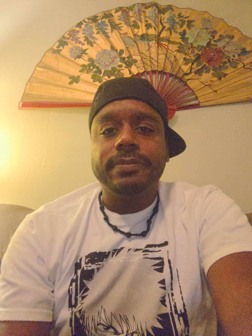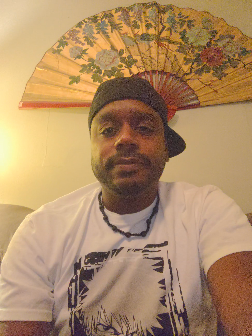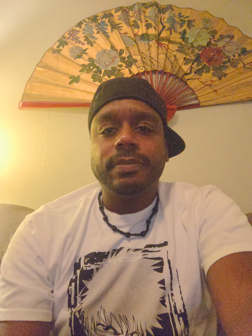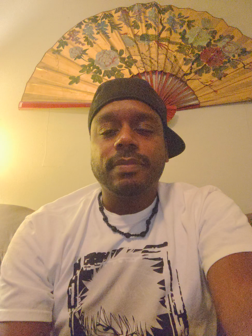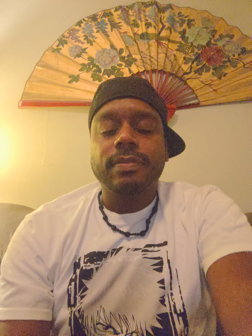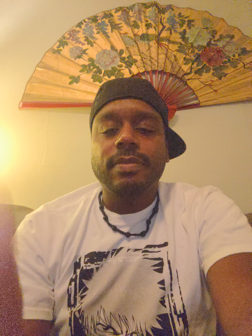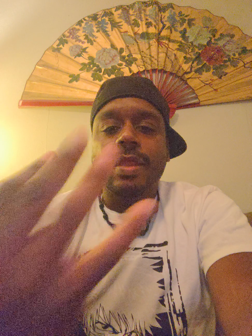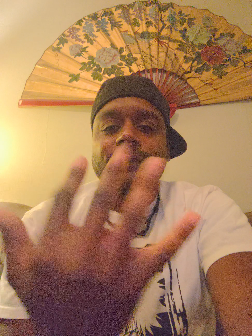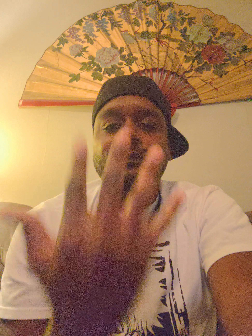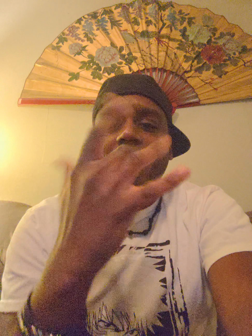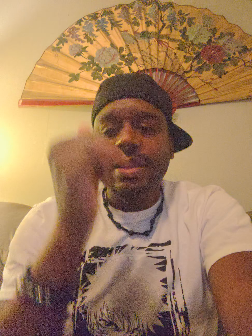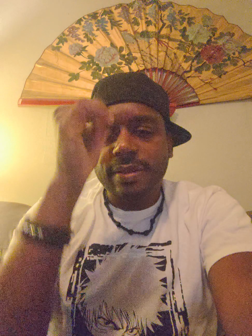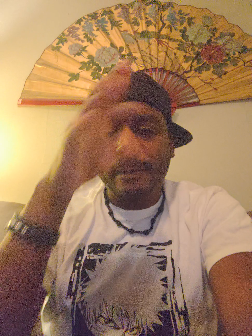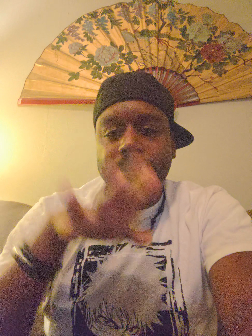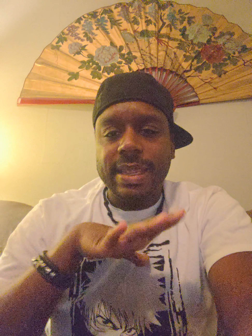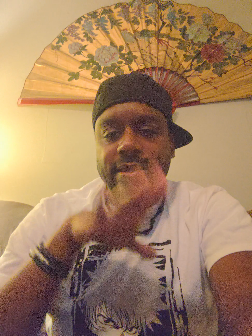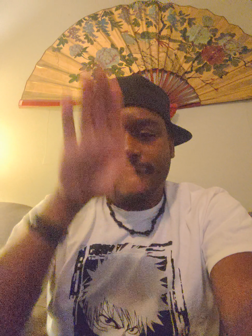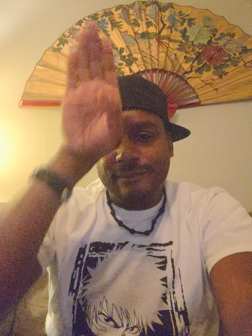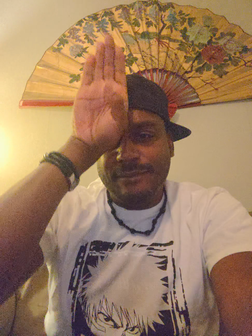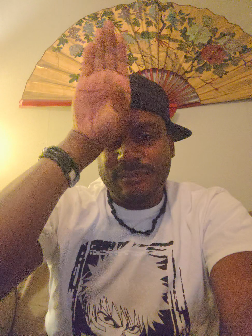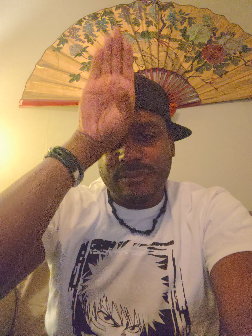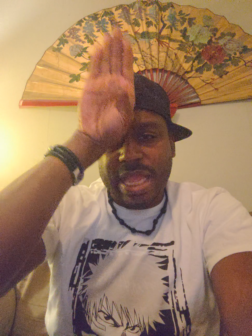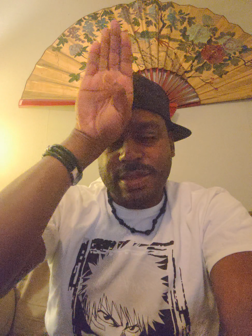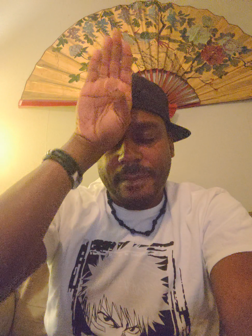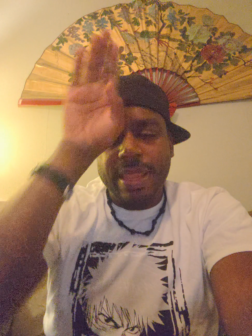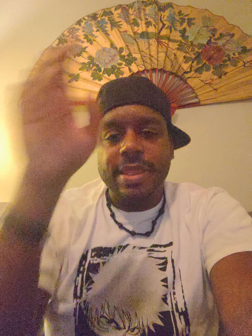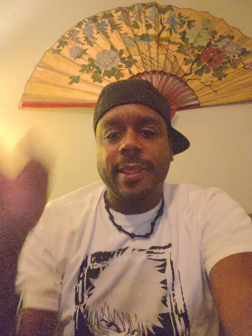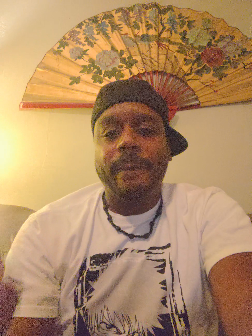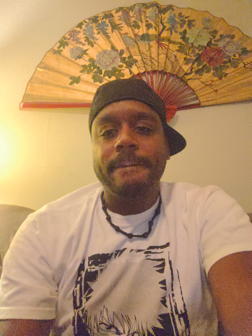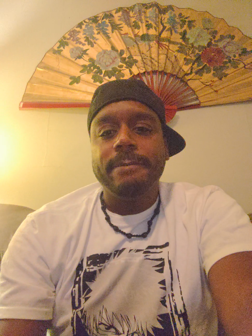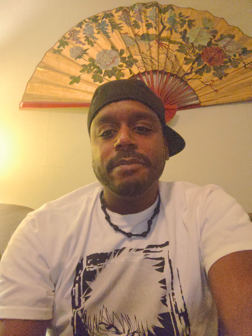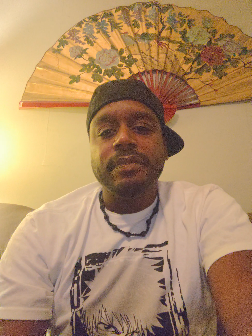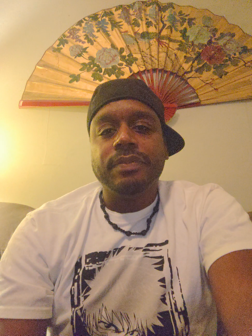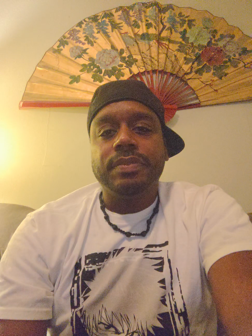fireman